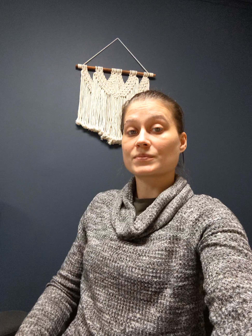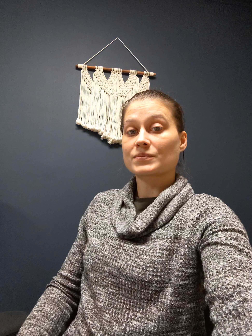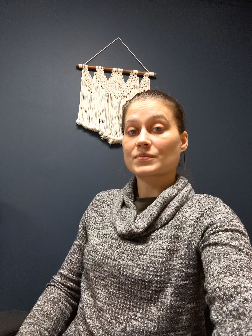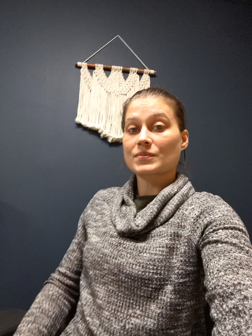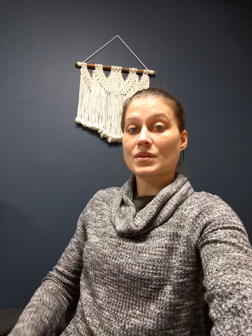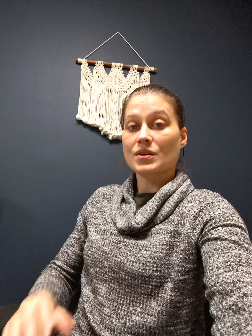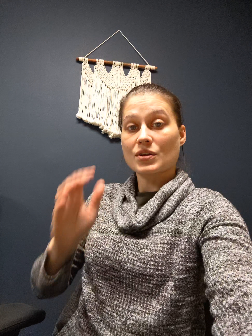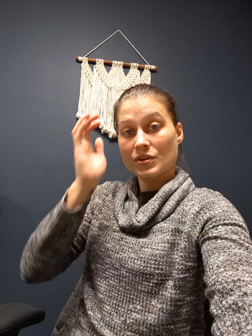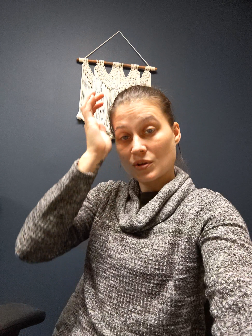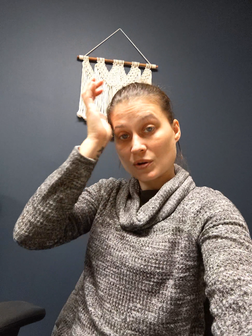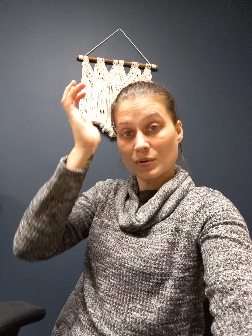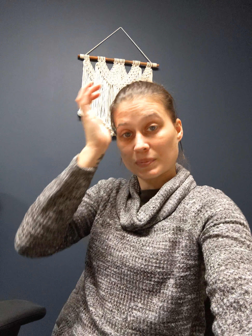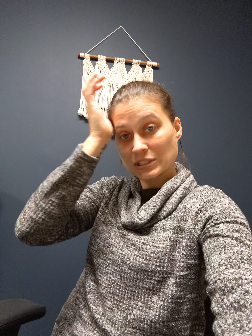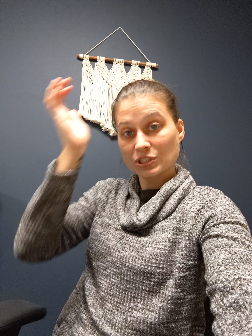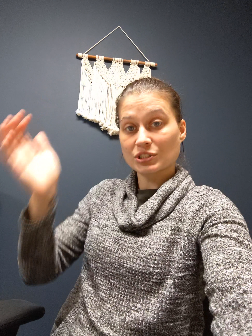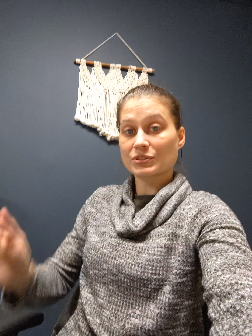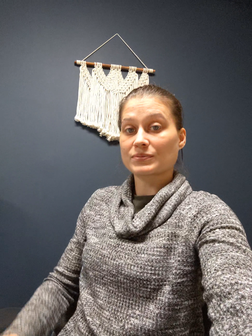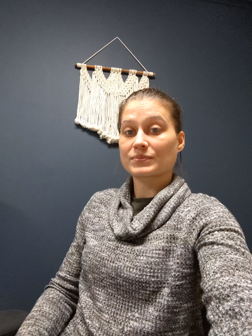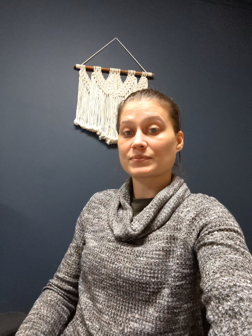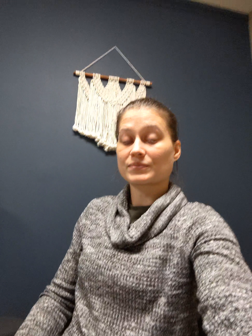garbage